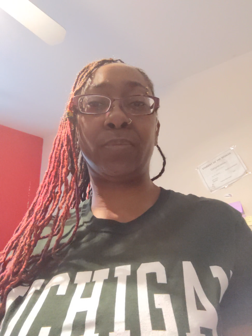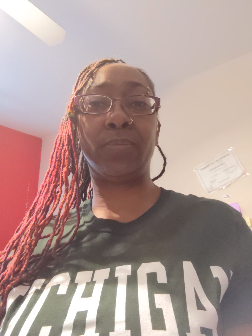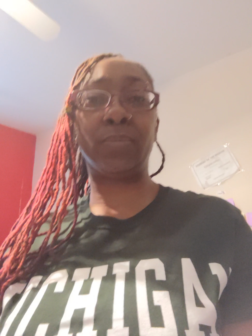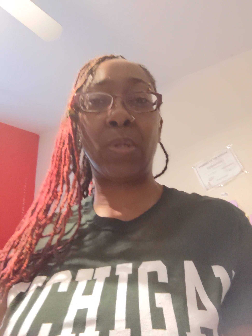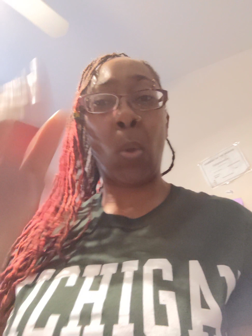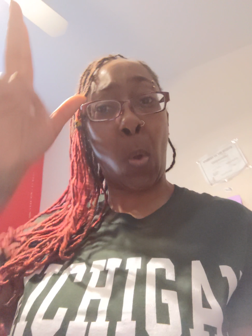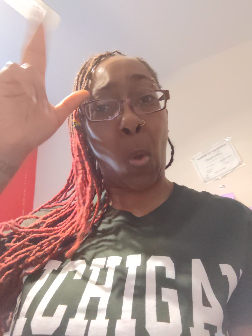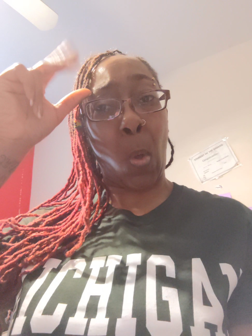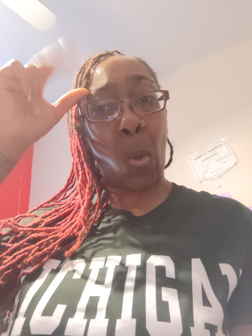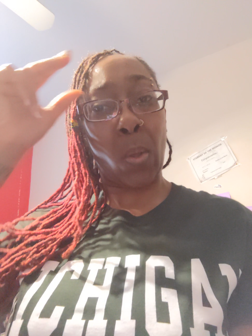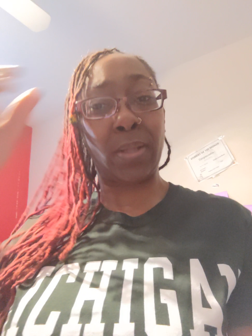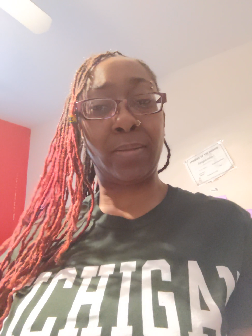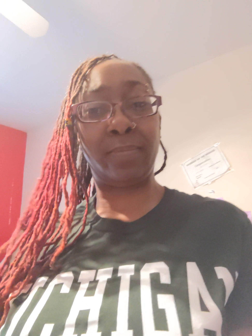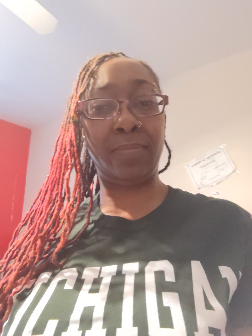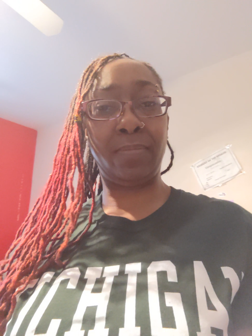horse